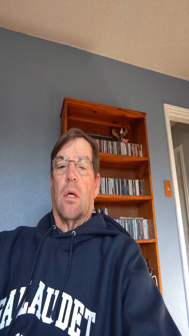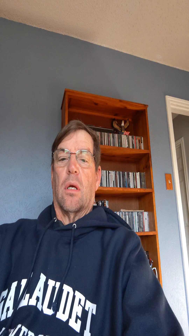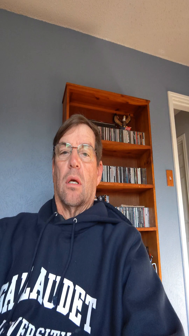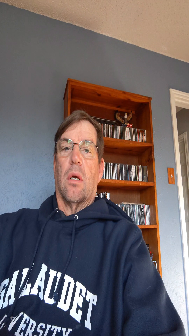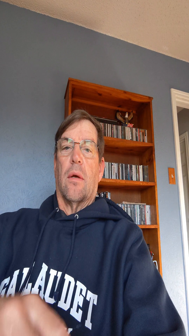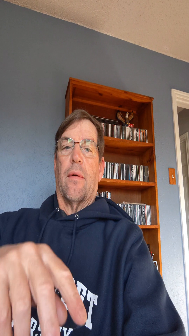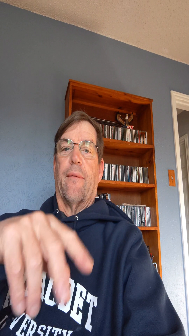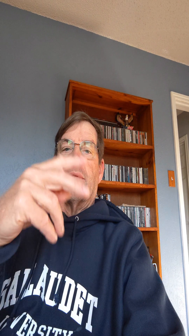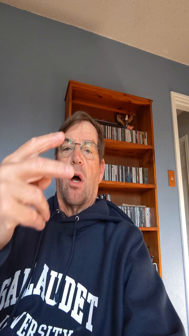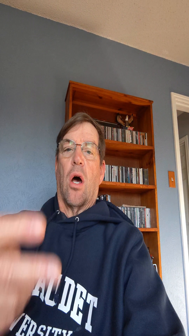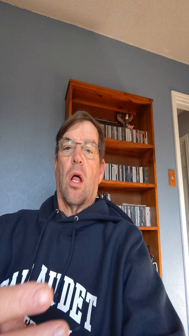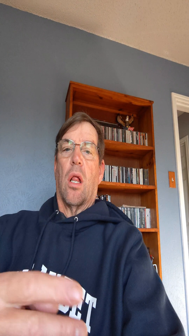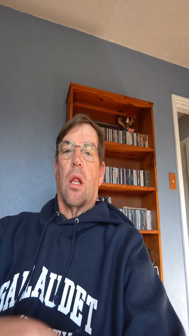fall